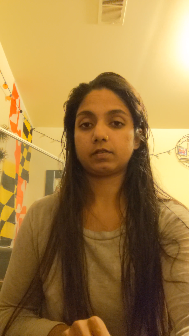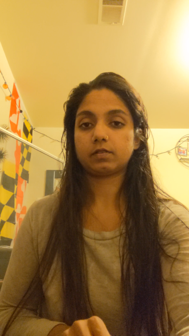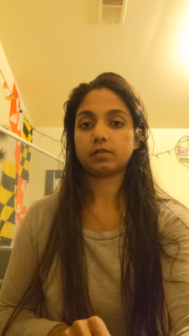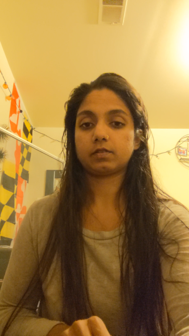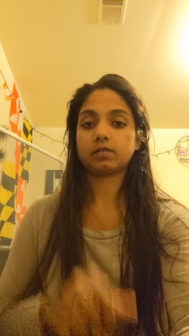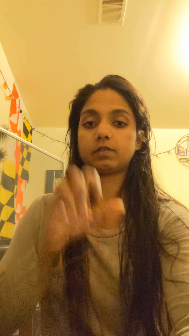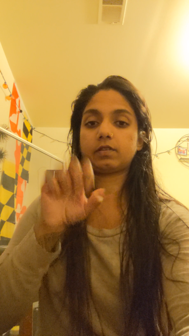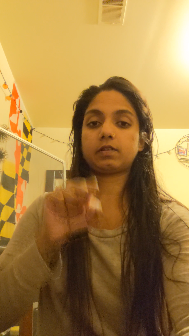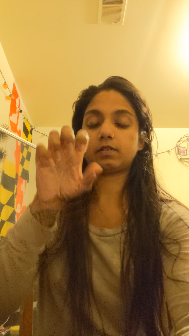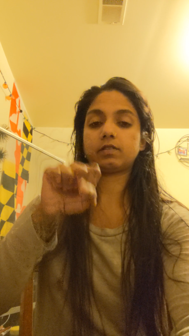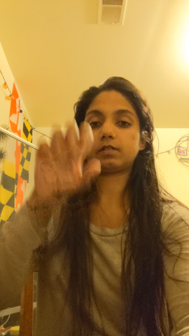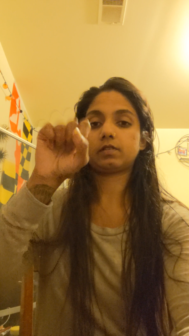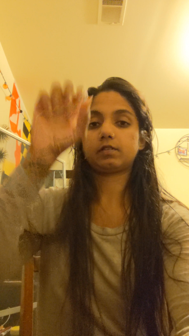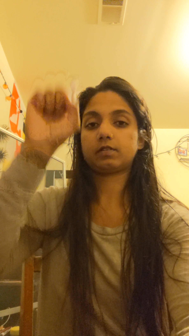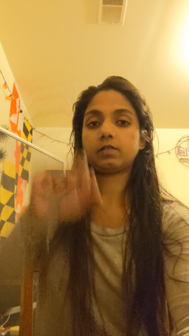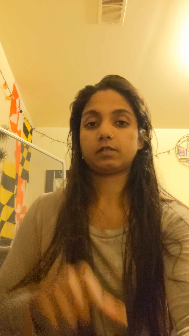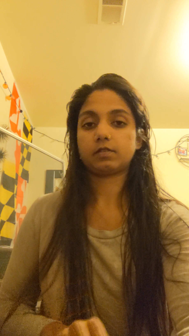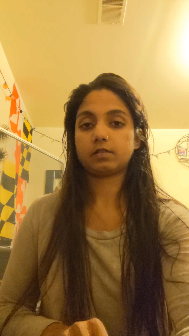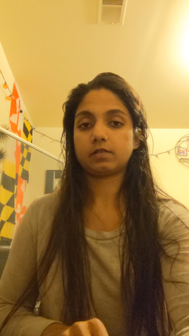ladder